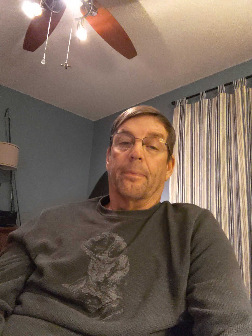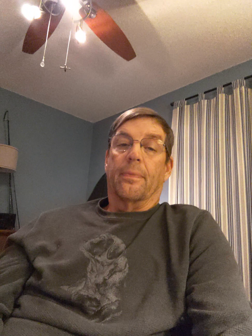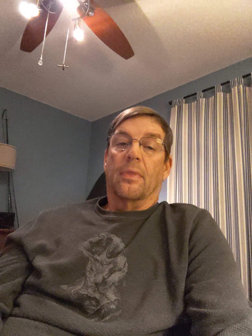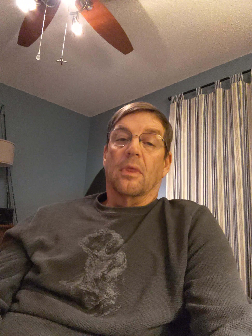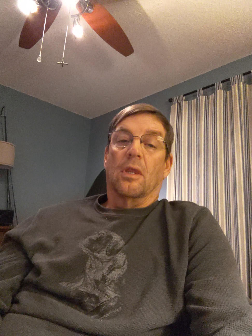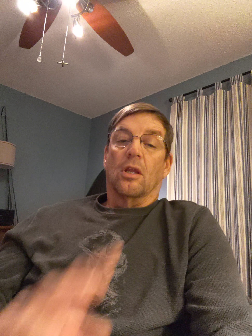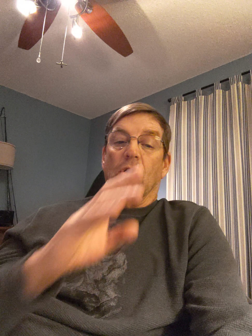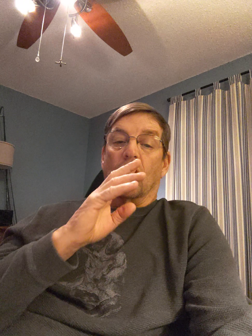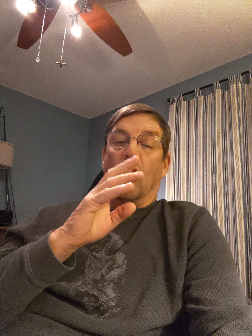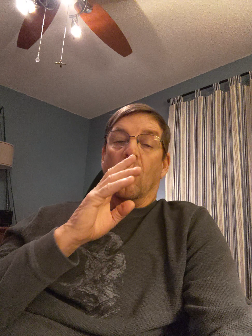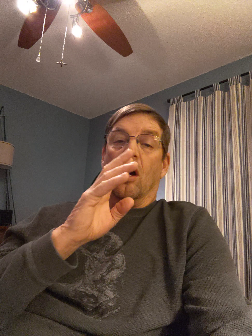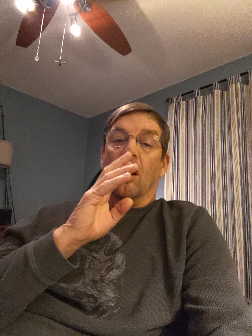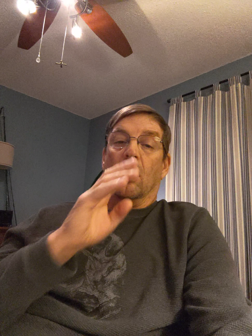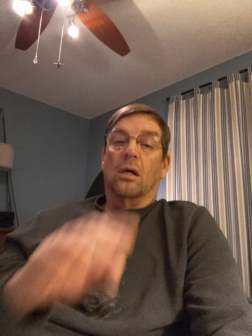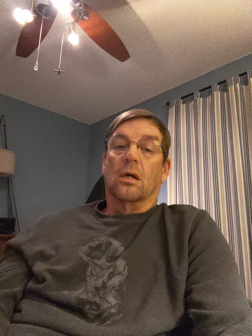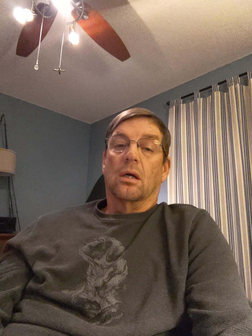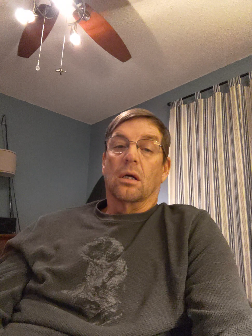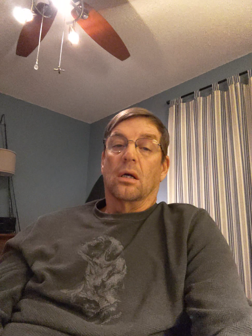talk